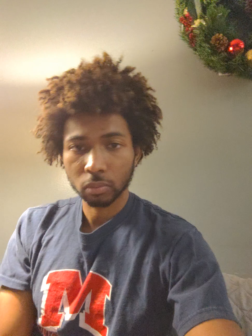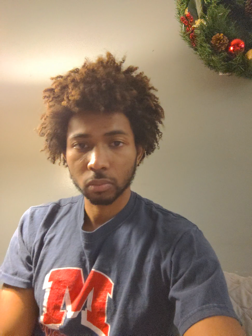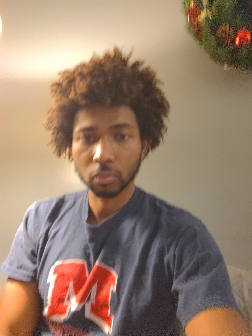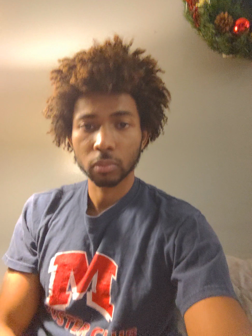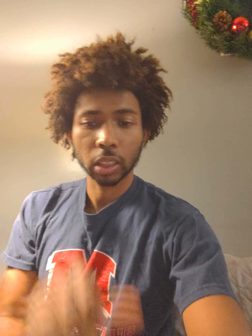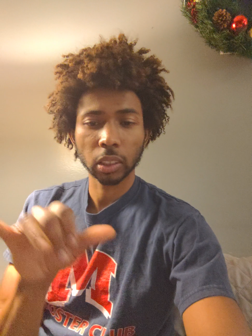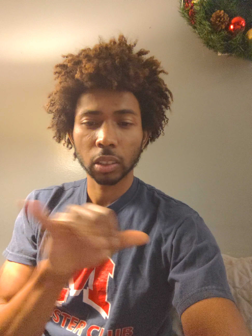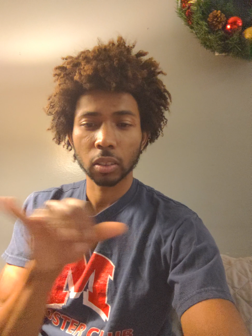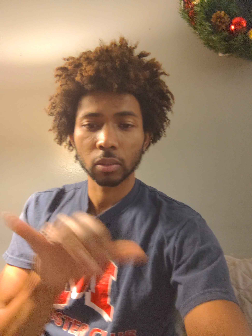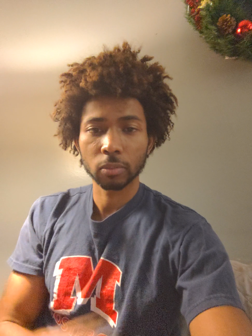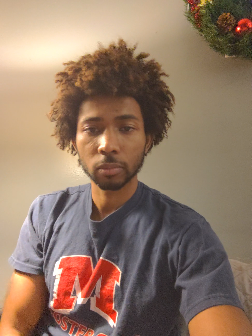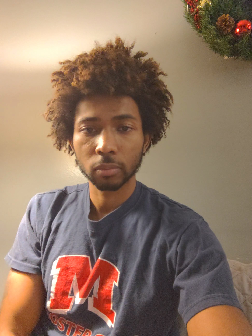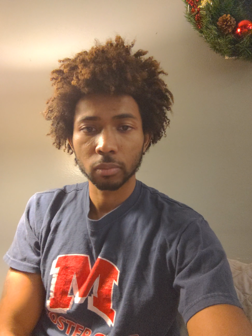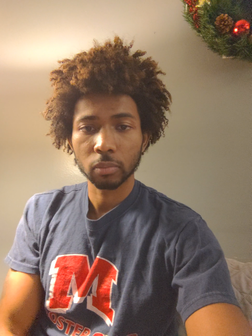same